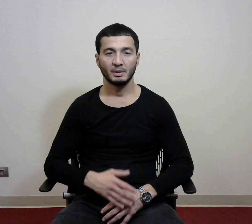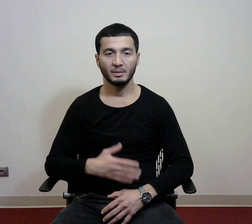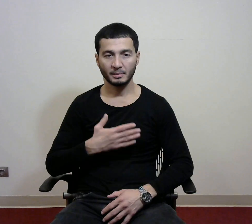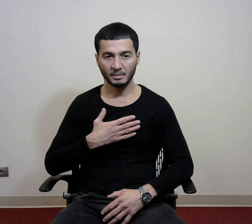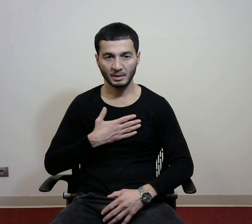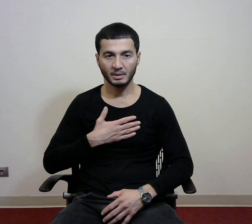mən